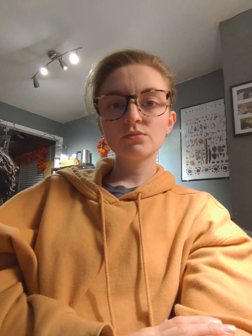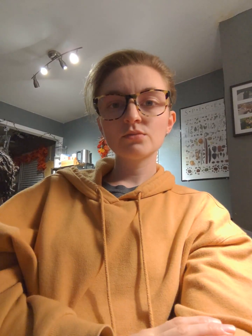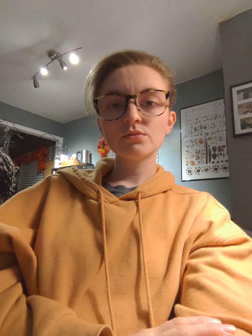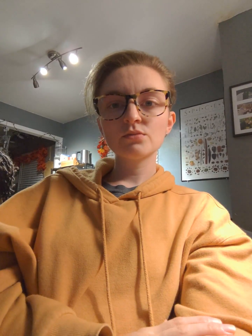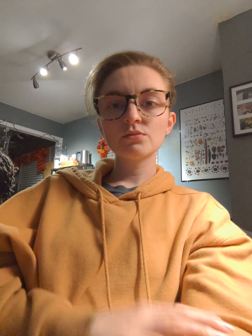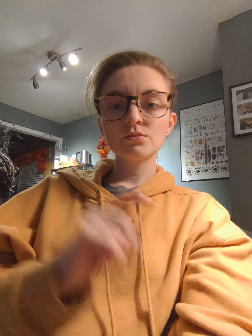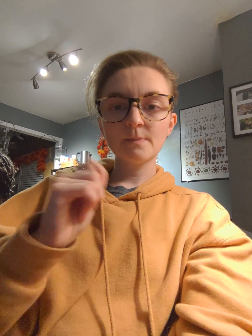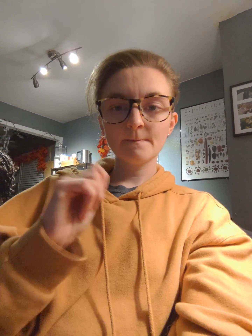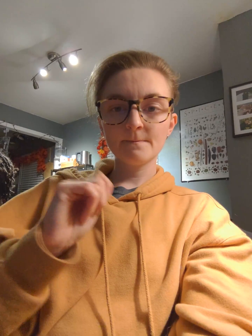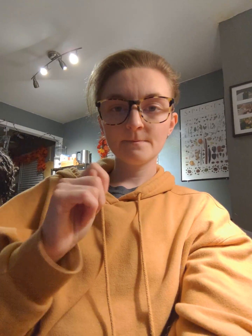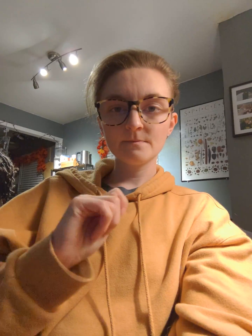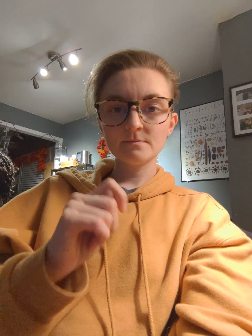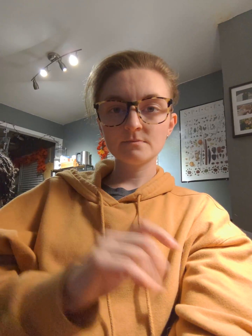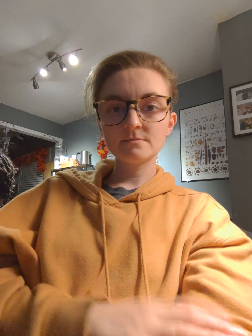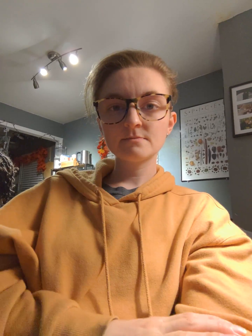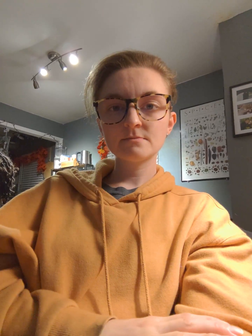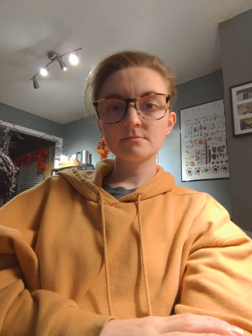bathroom